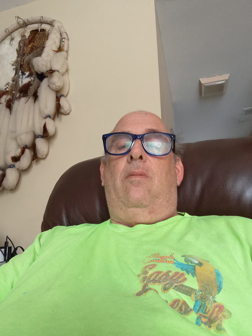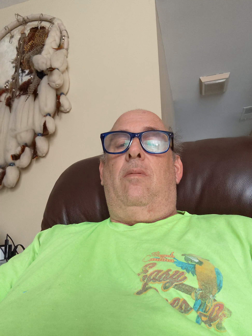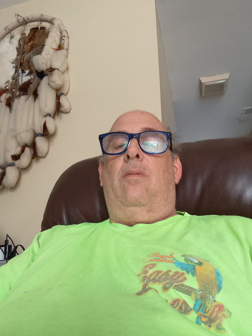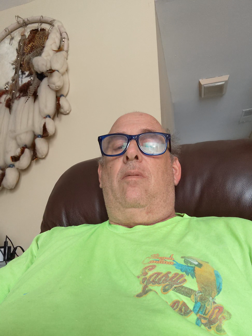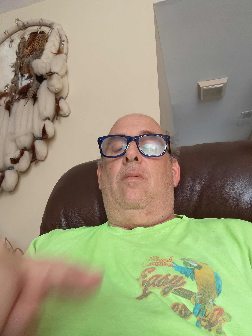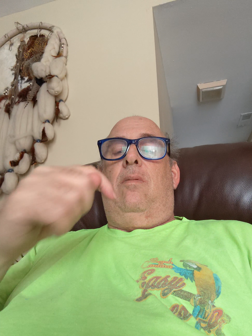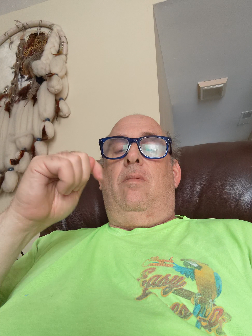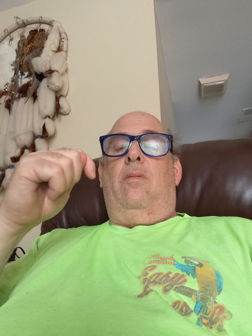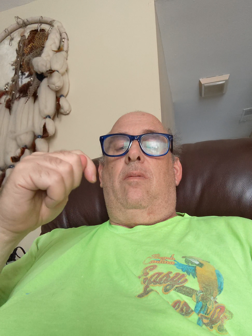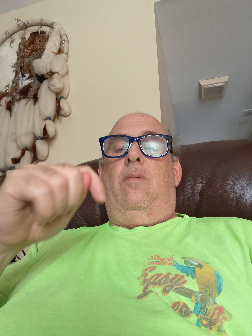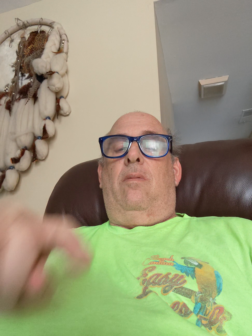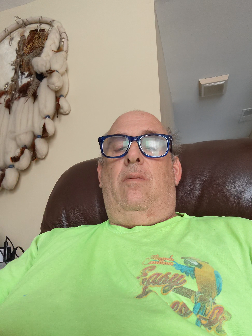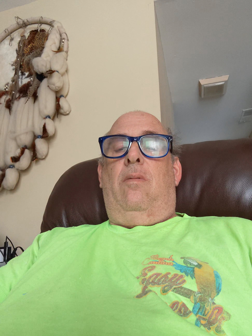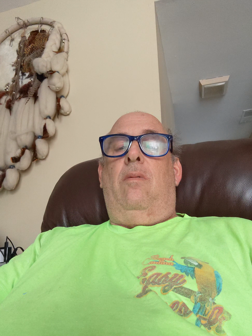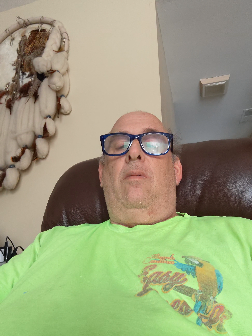toy